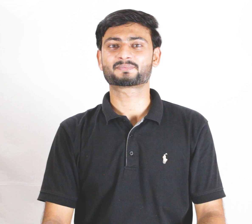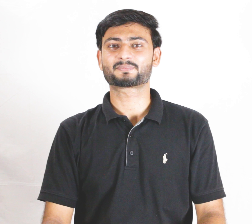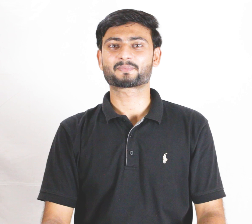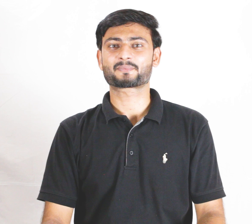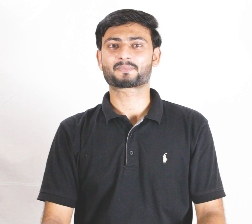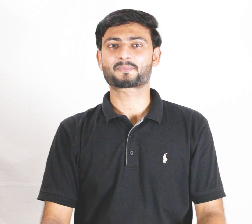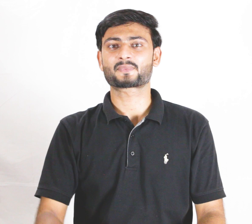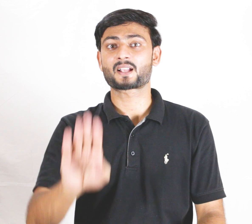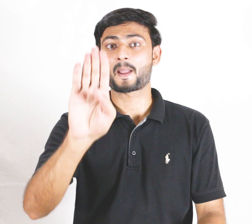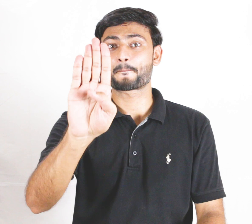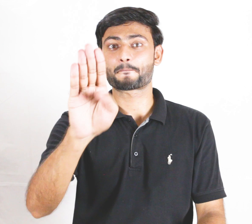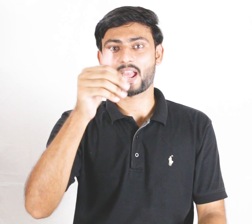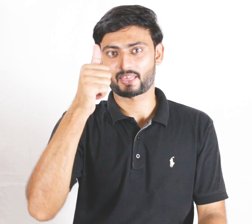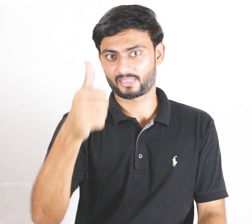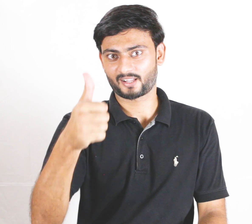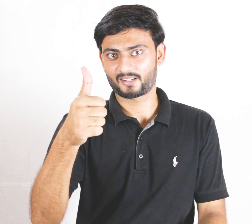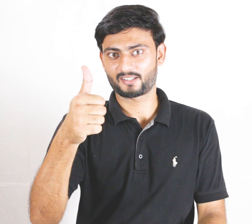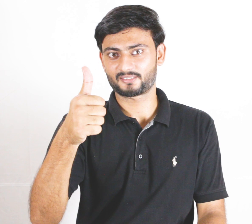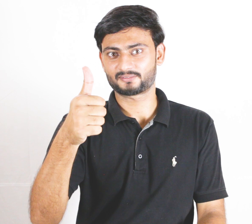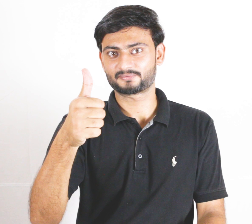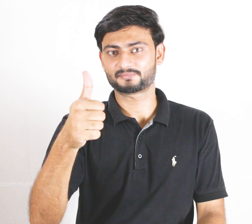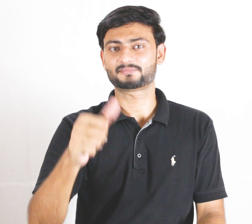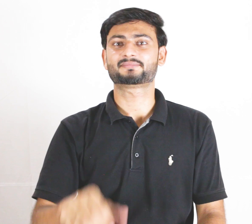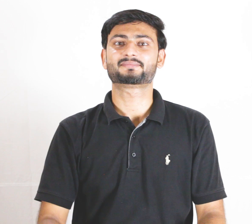best